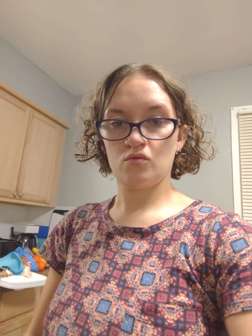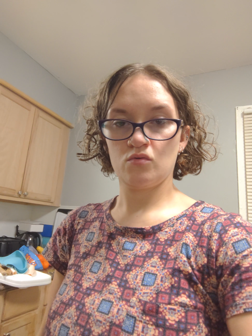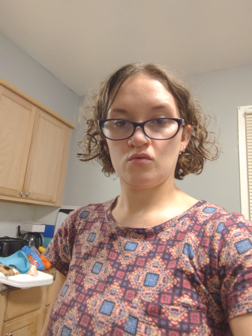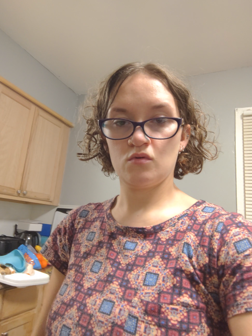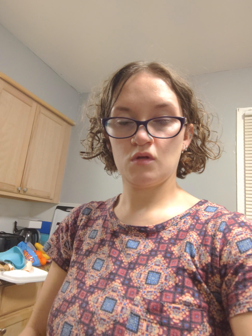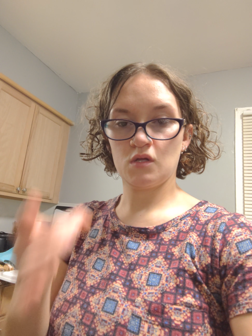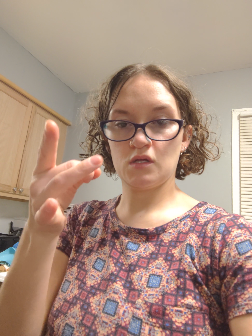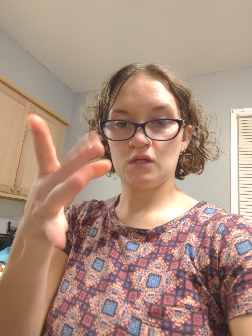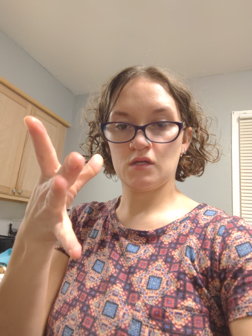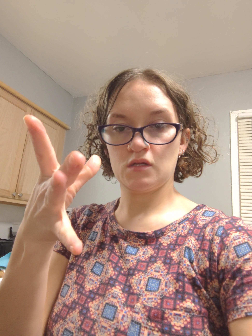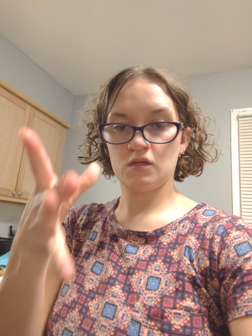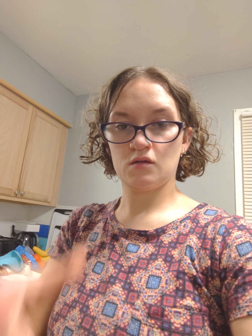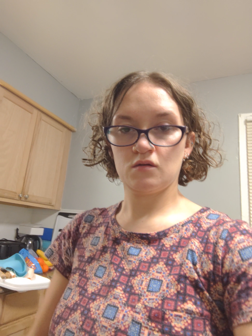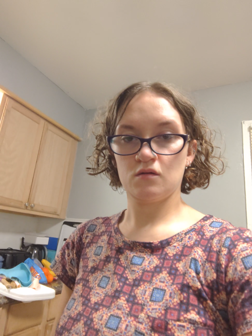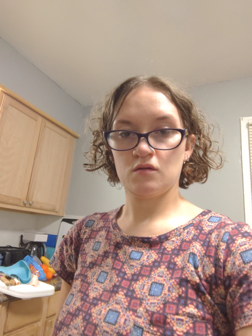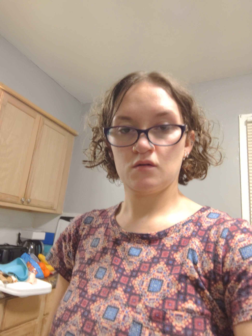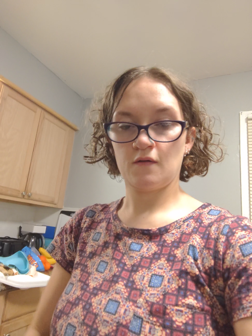hate